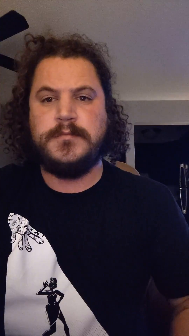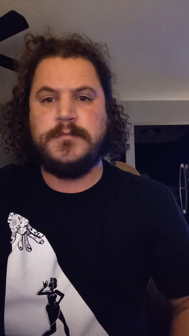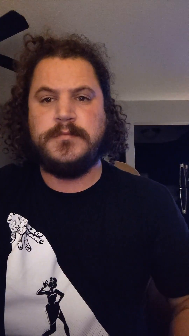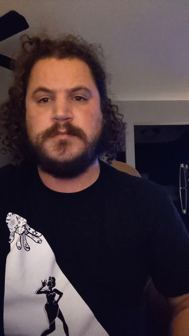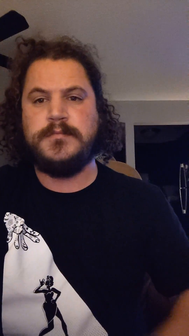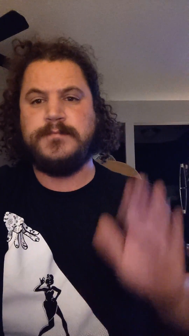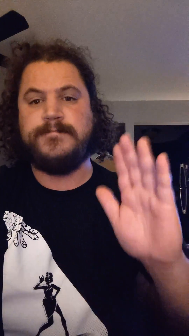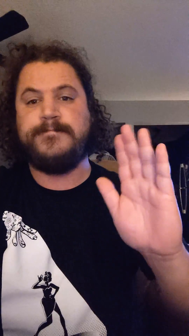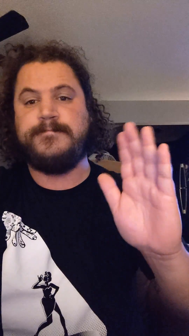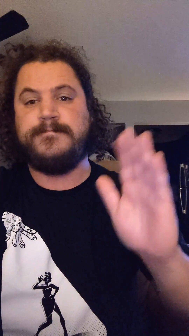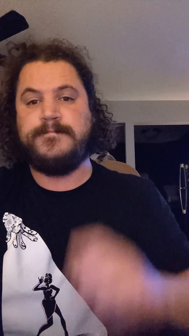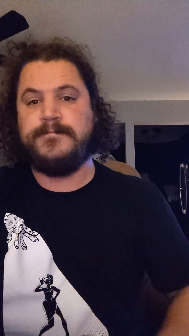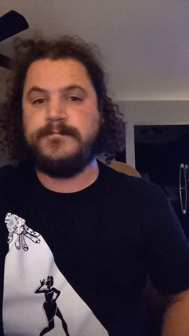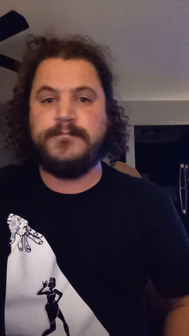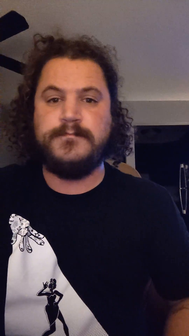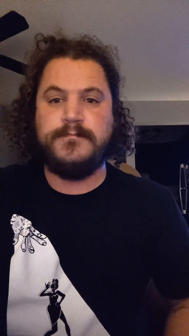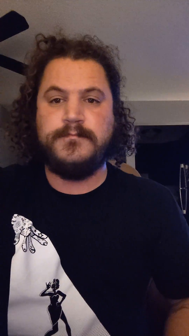hi